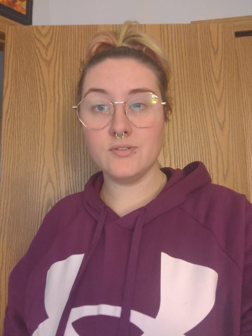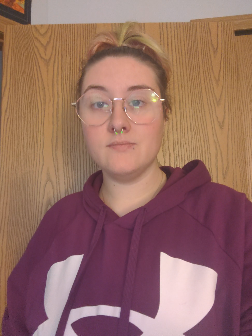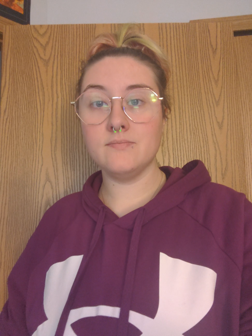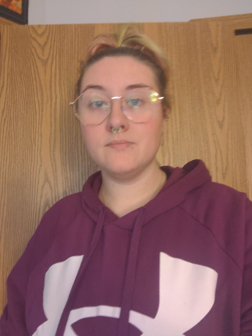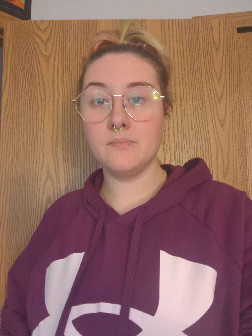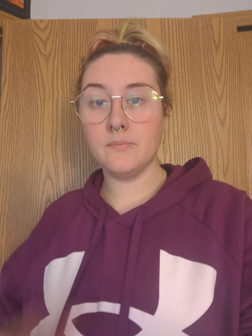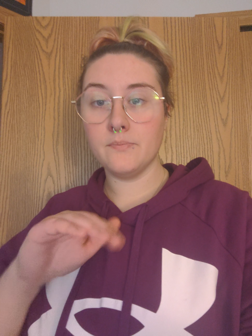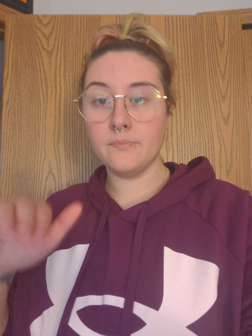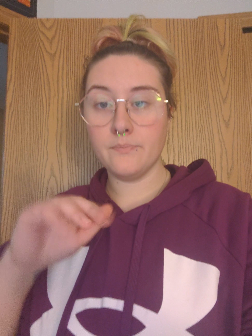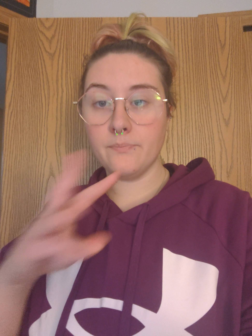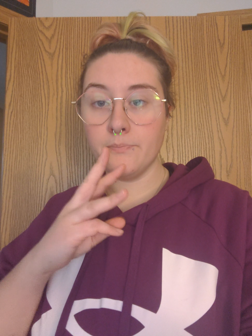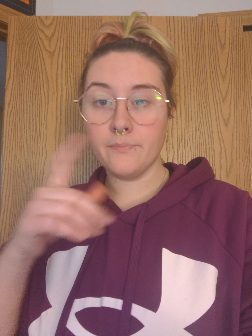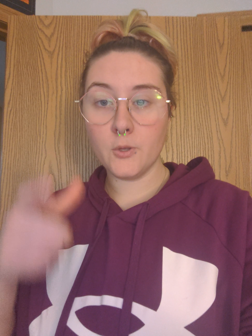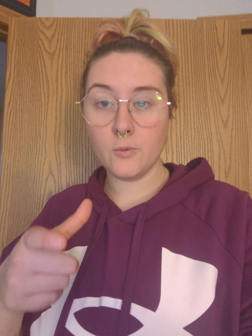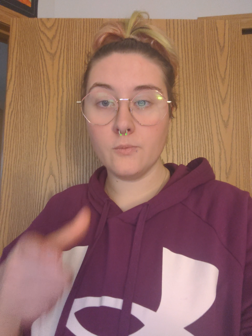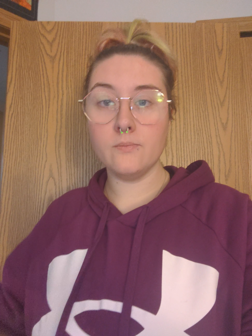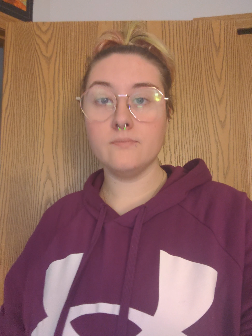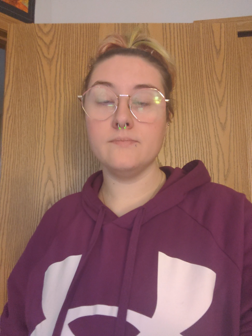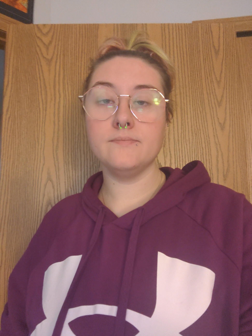pool